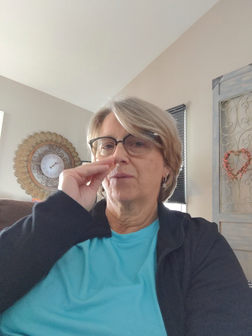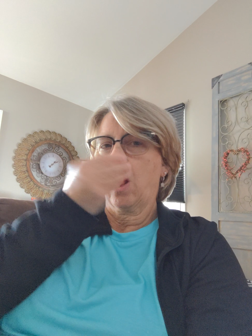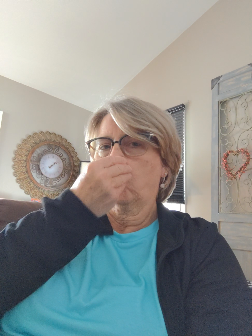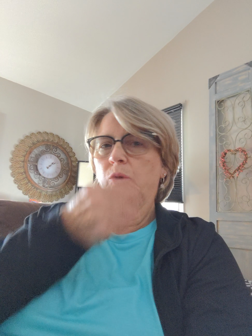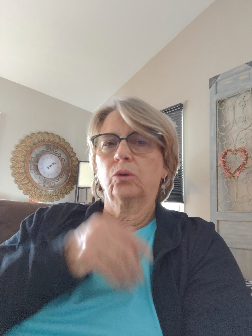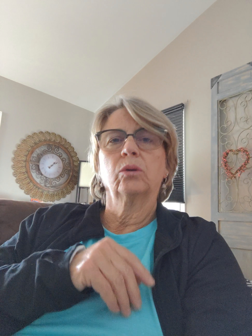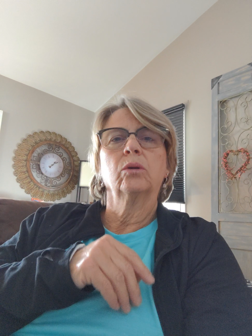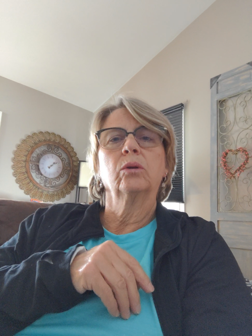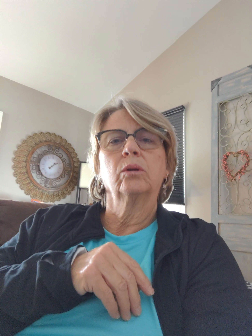flower